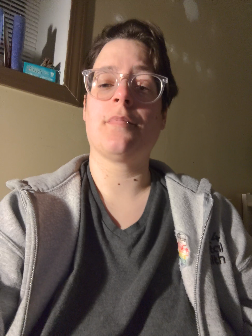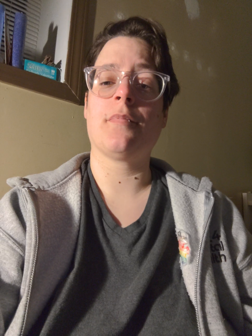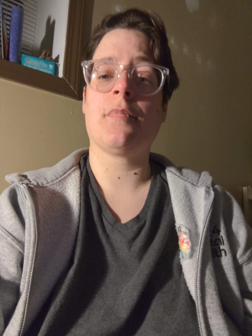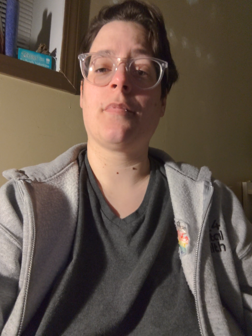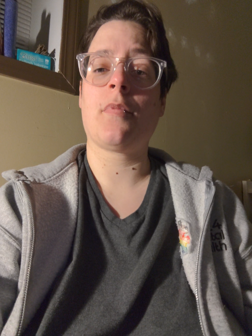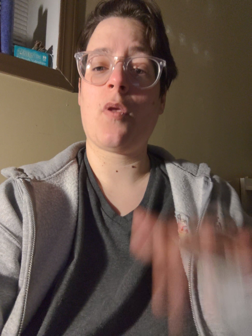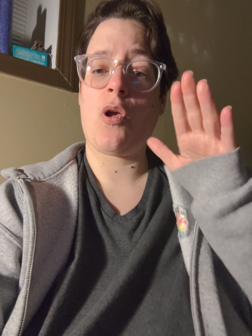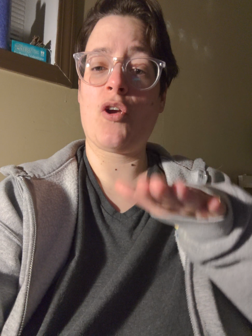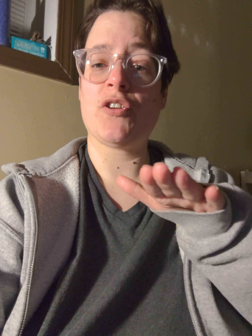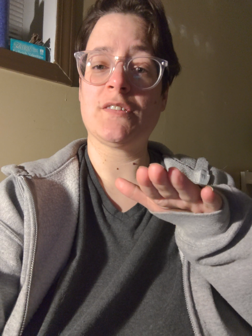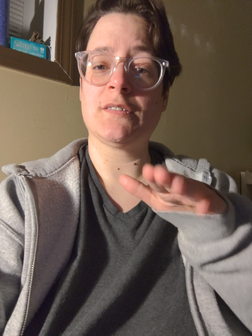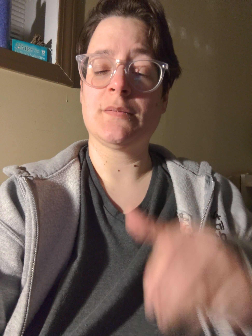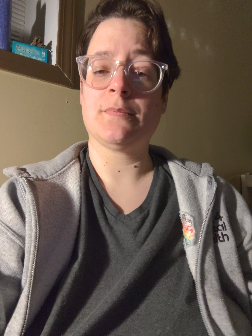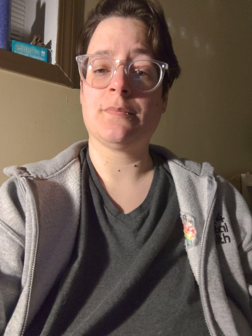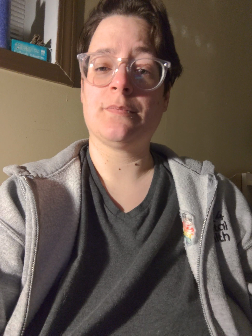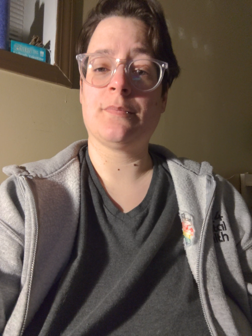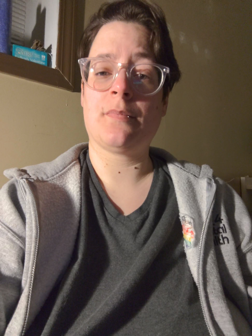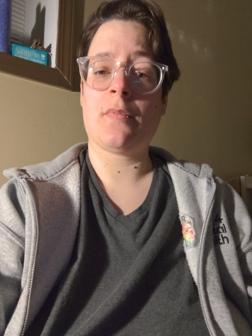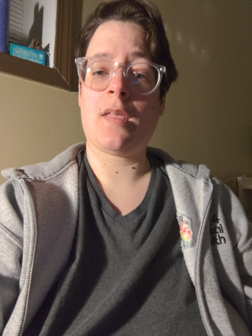on